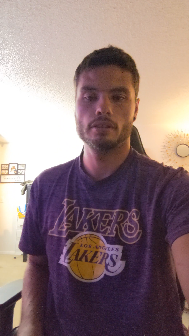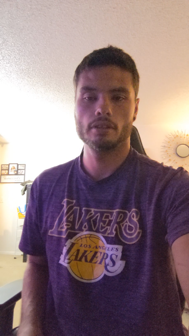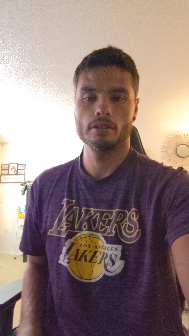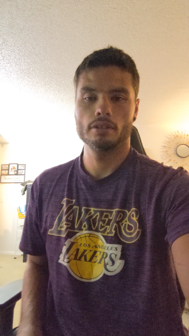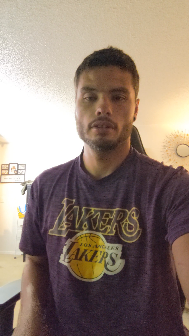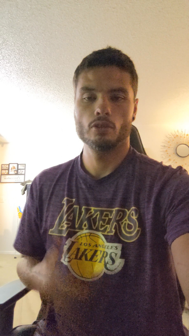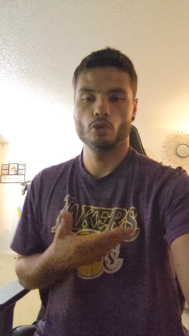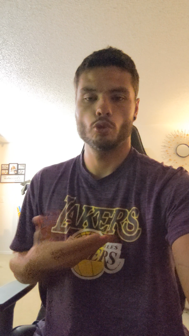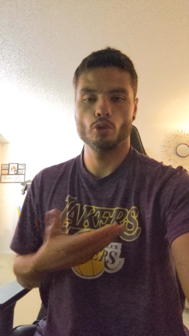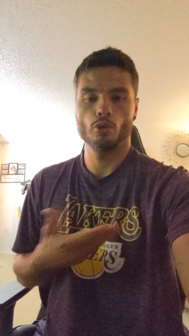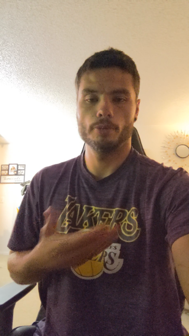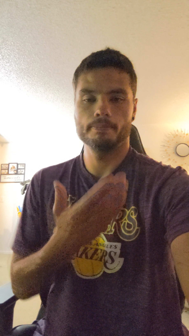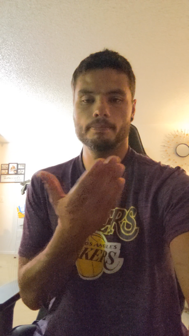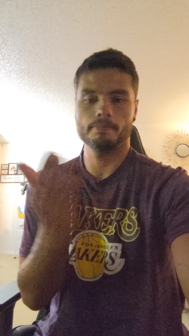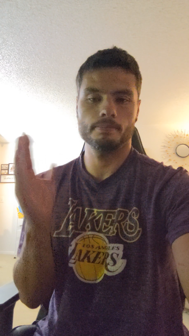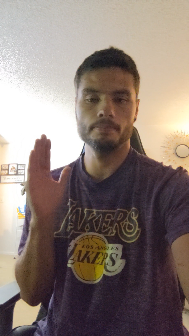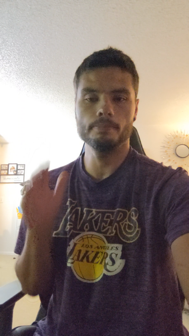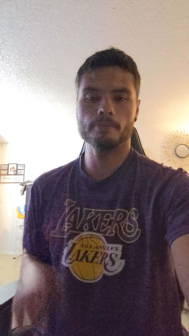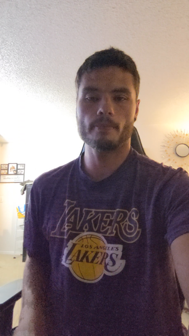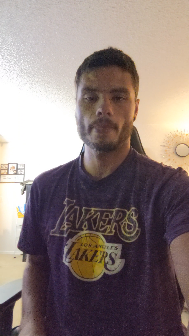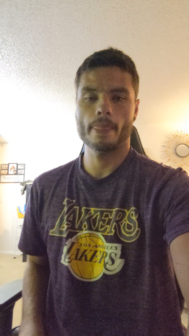crib